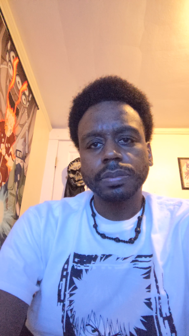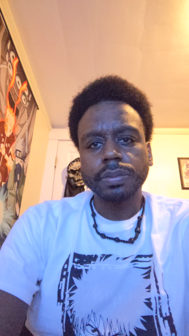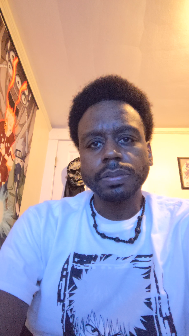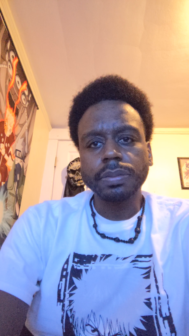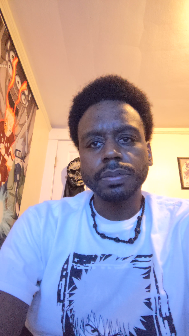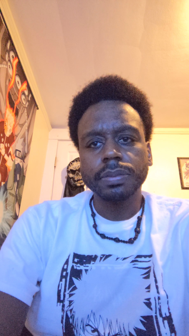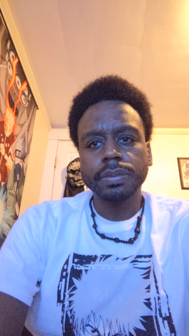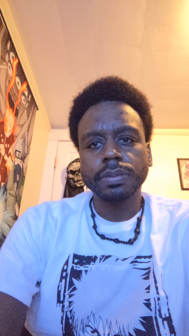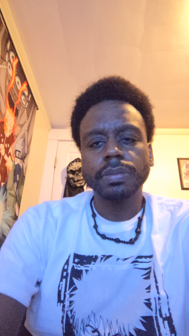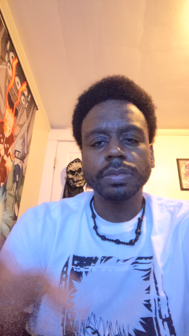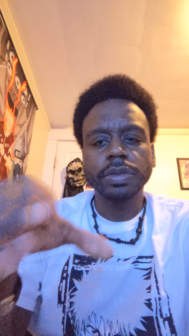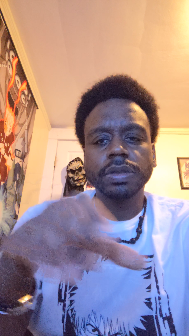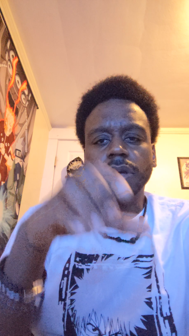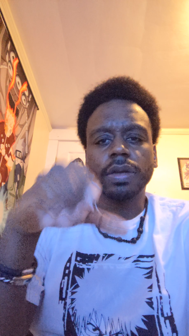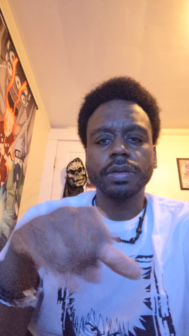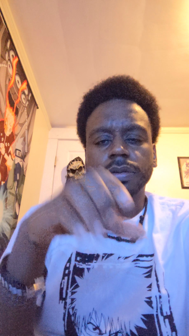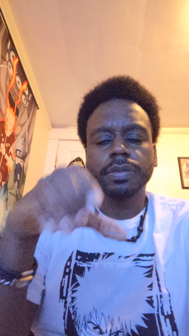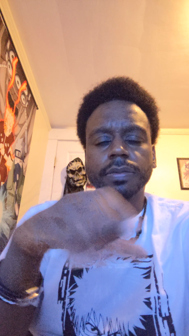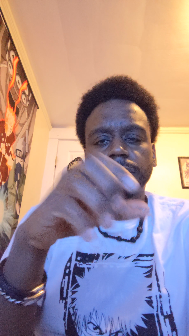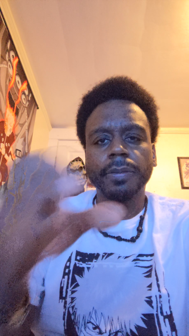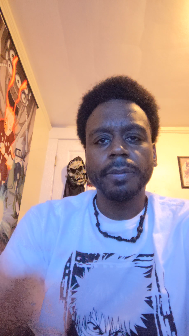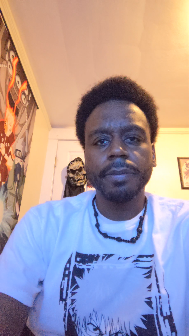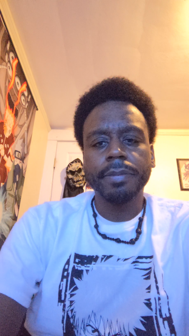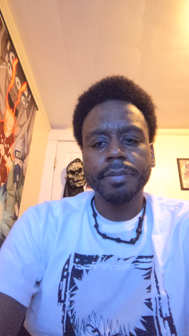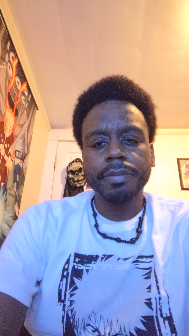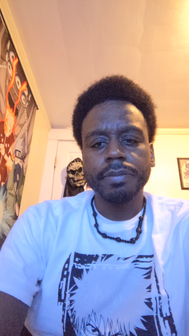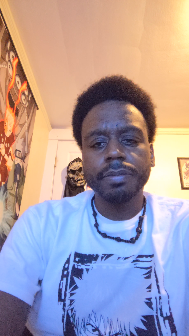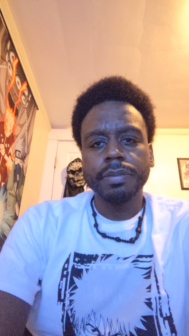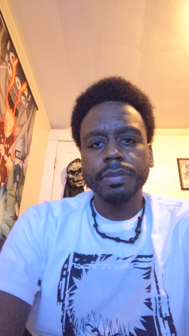does